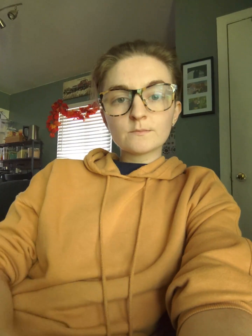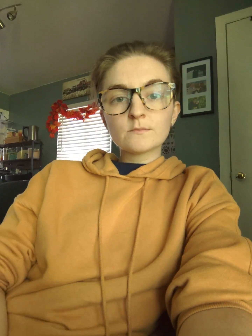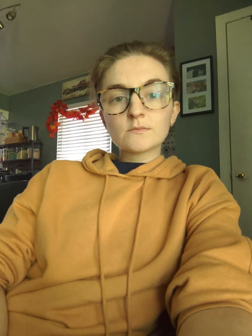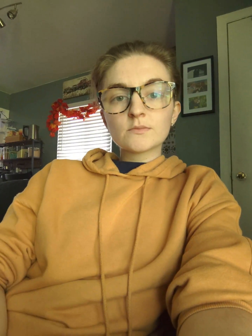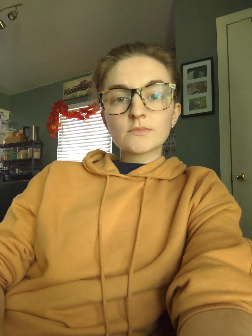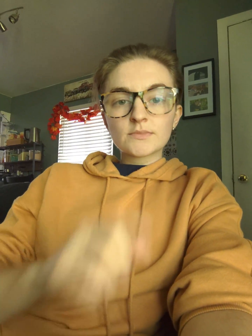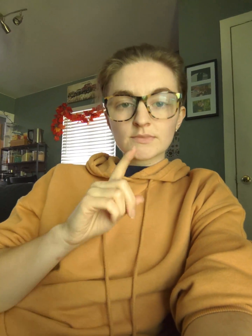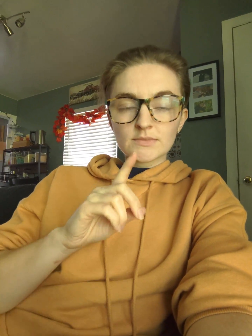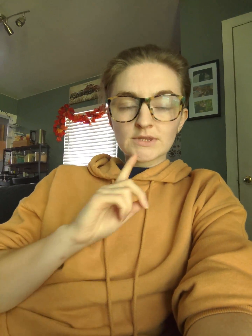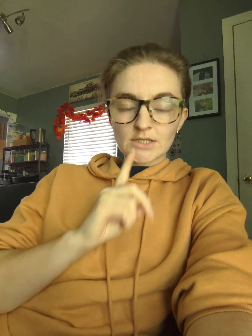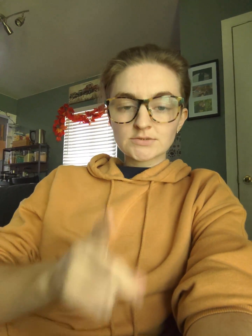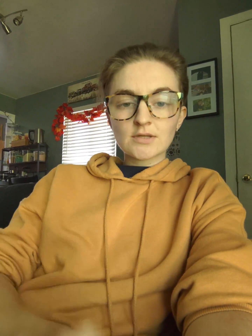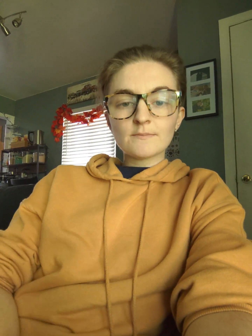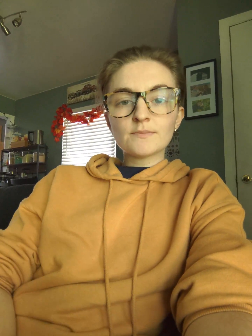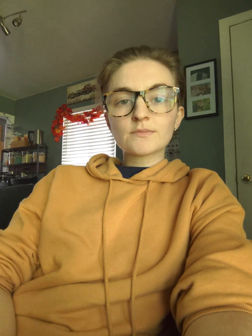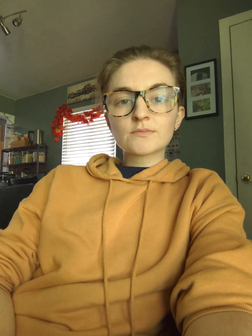is